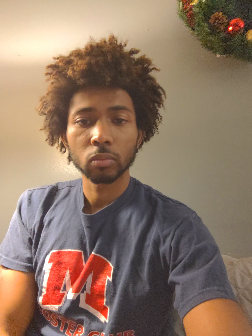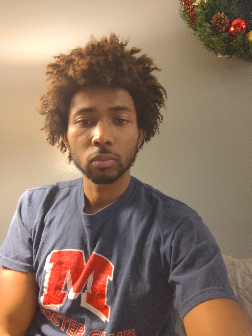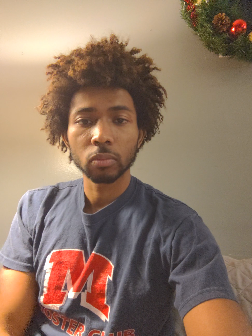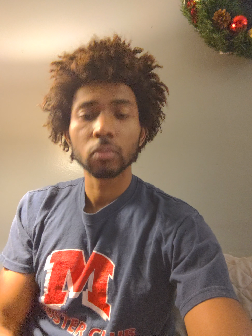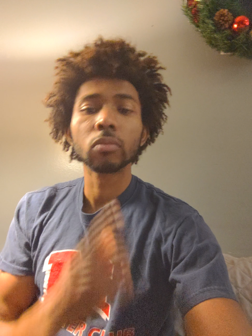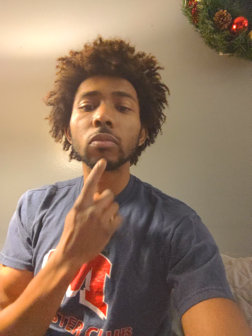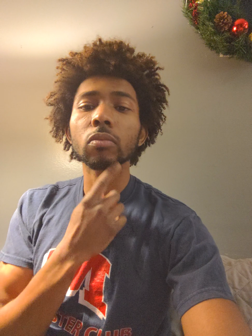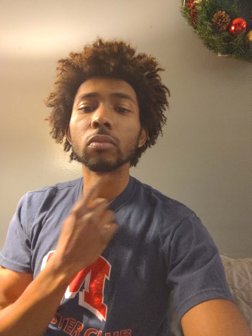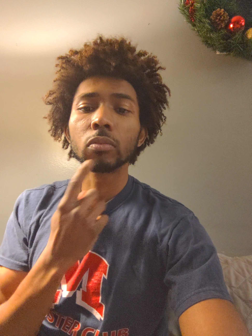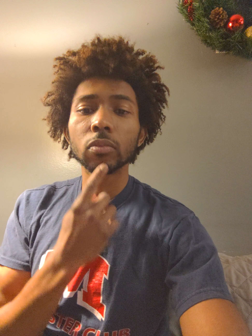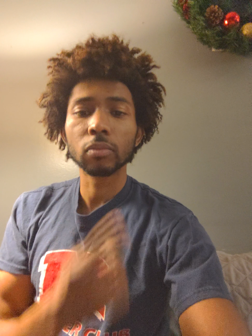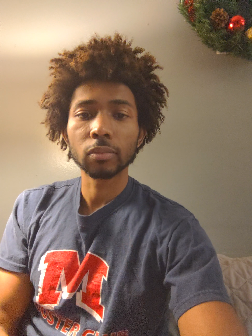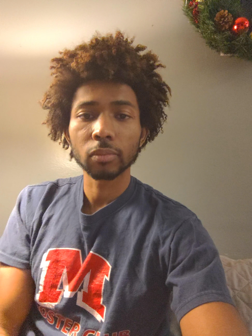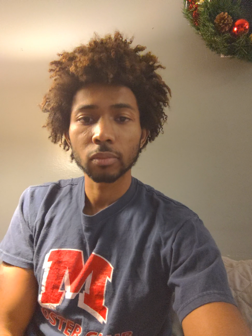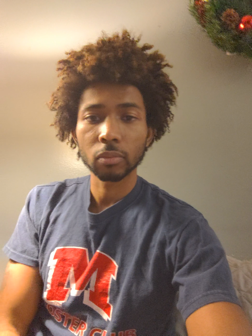chin